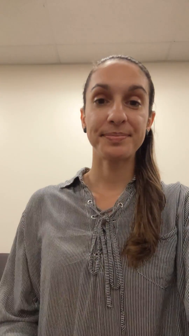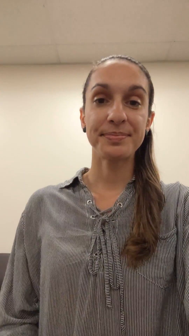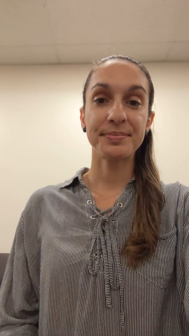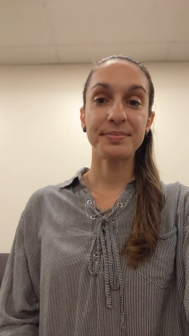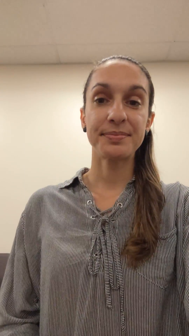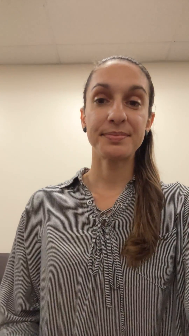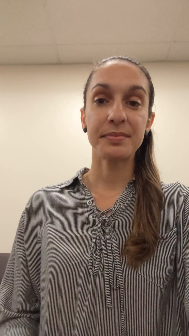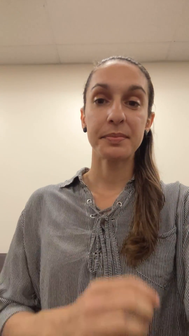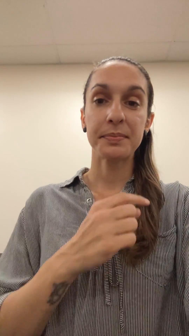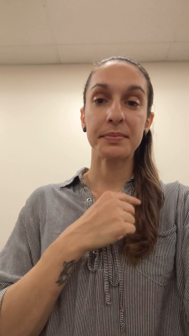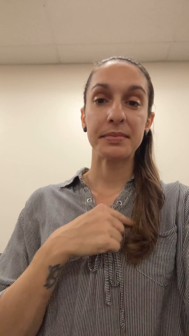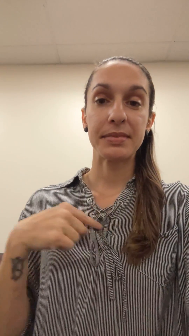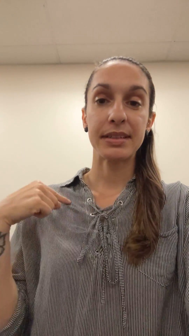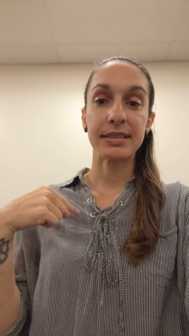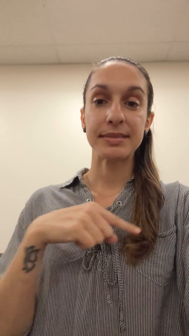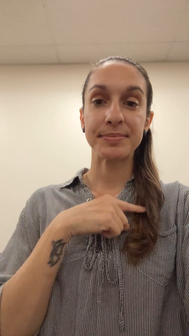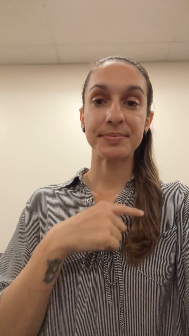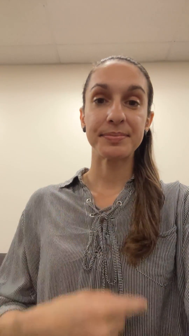bib